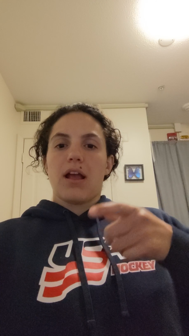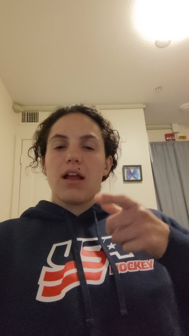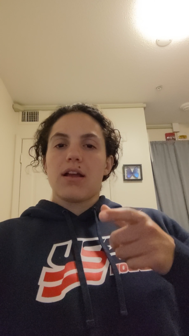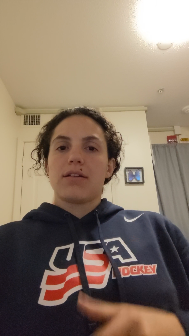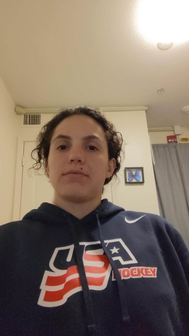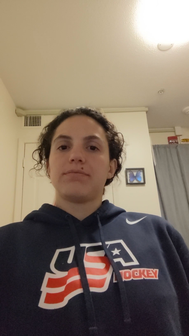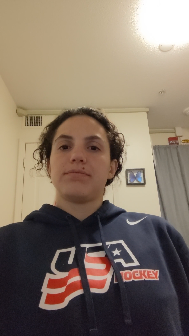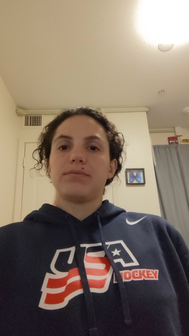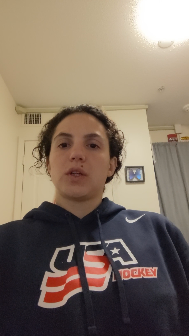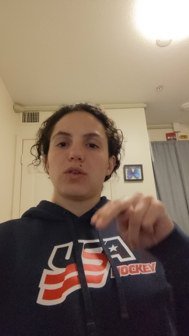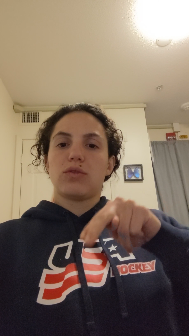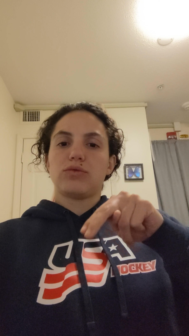nurse